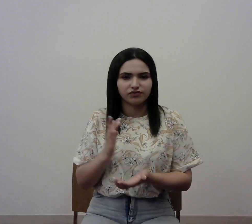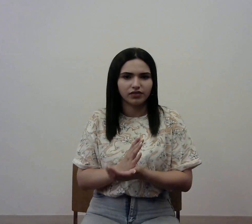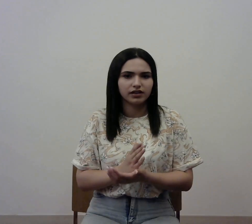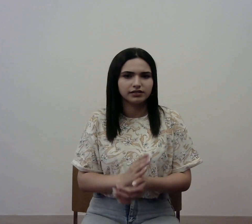var